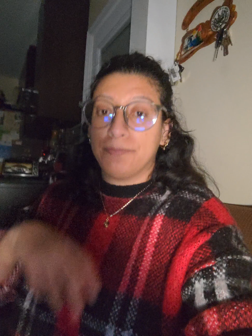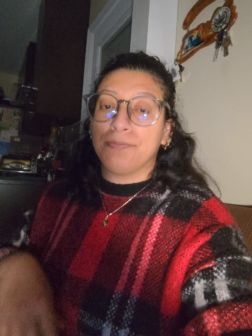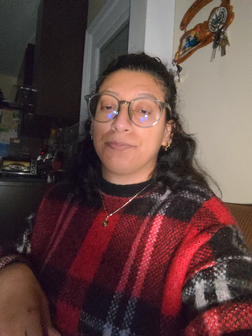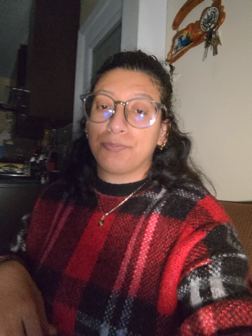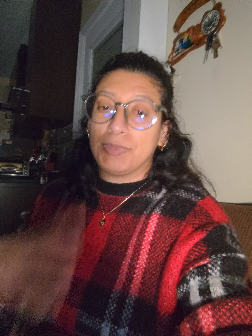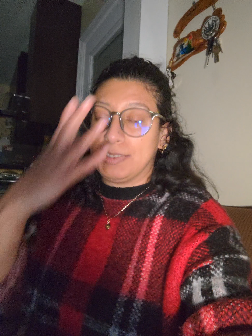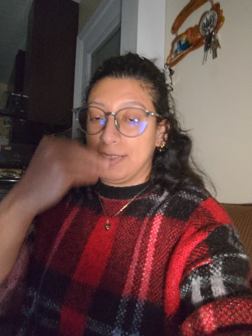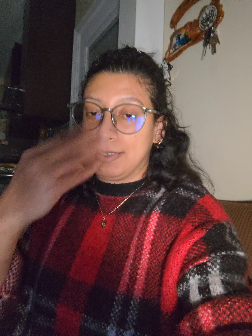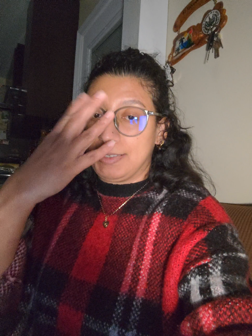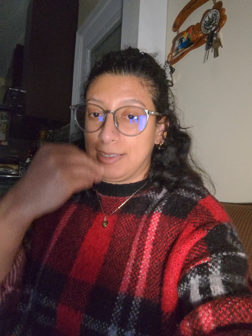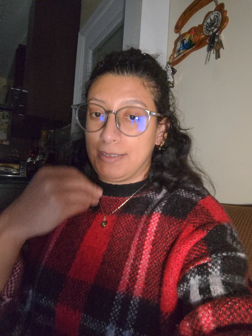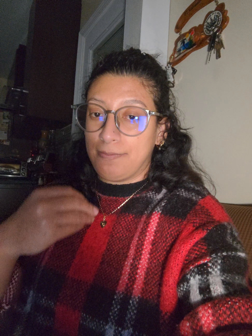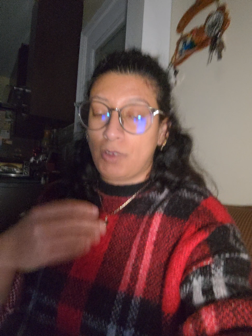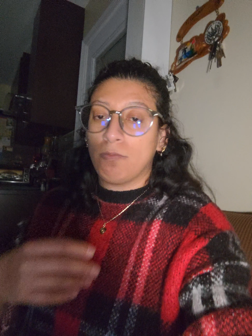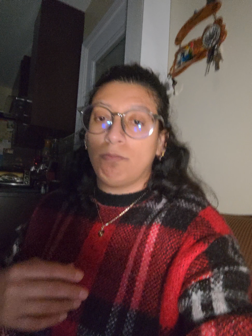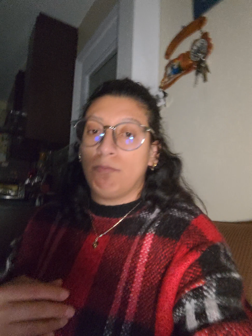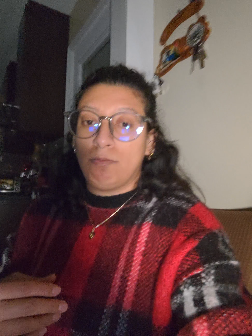sleep